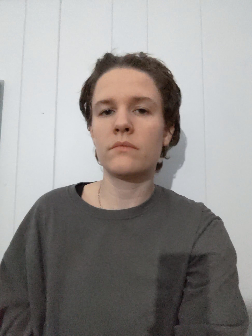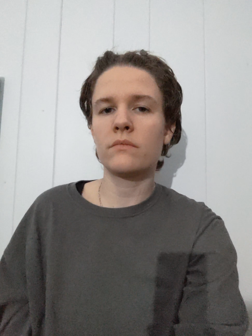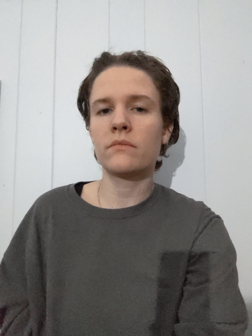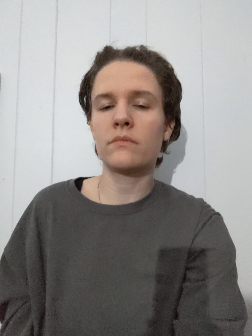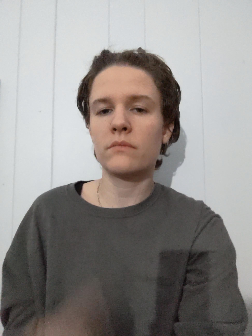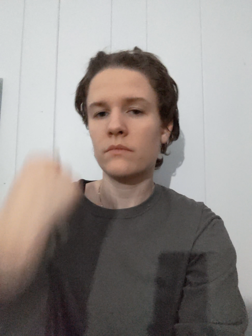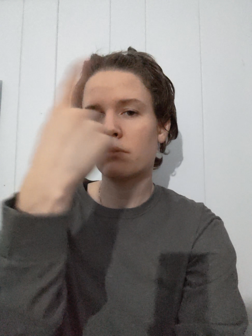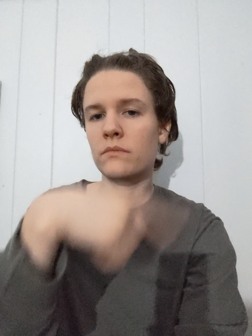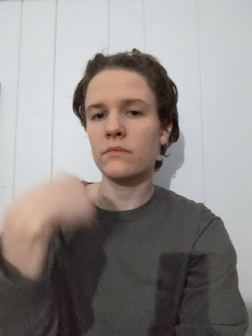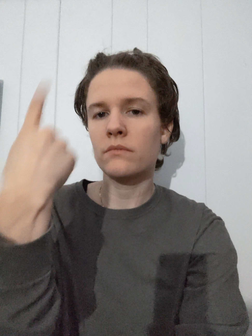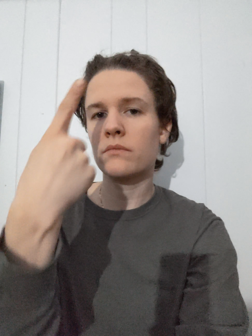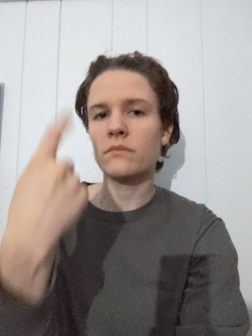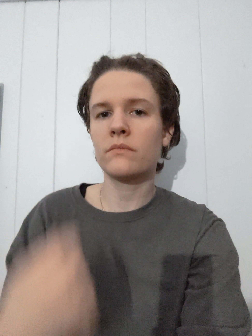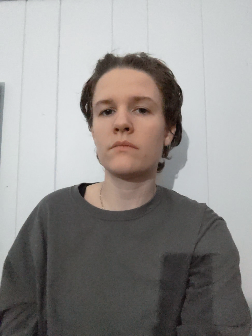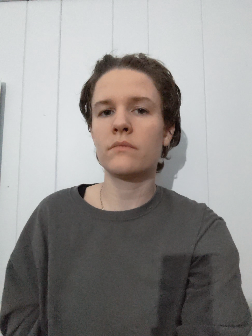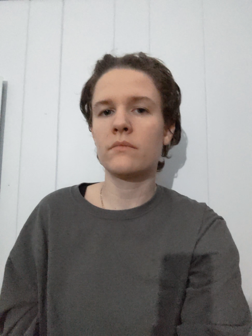look